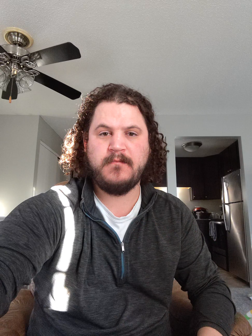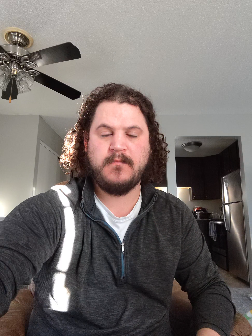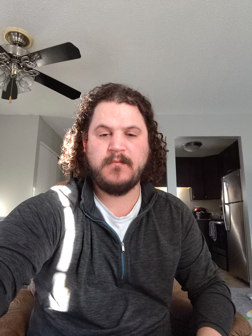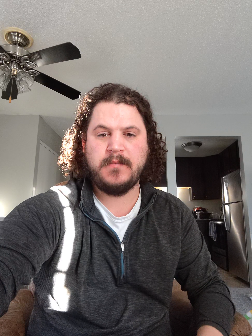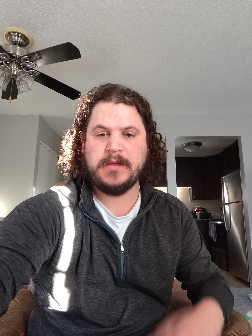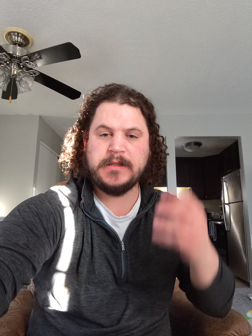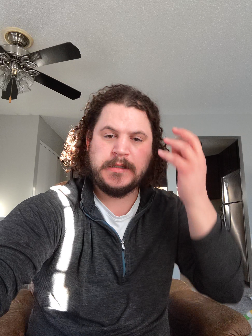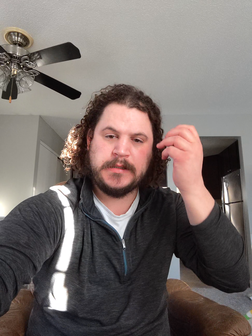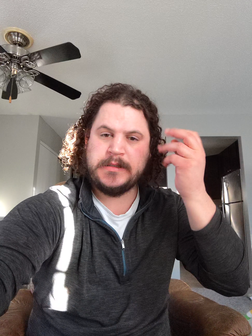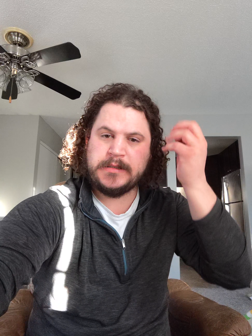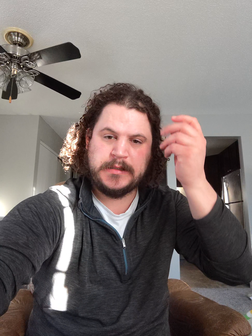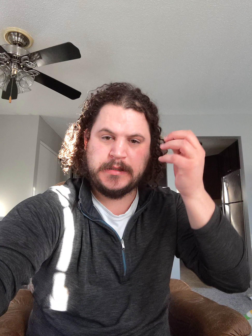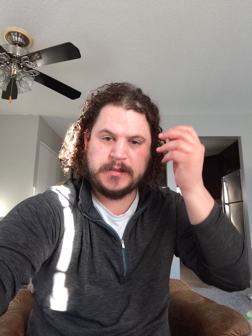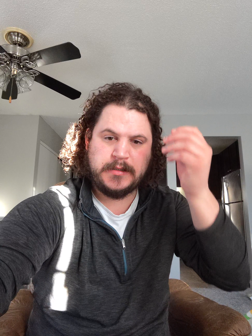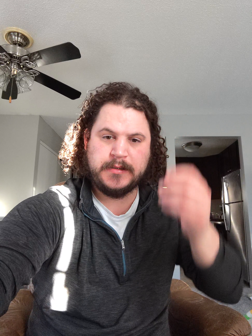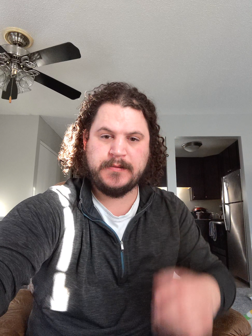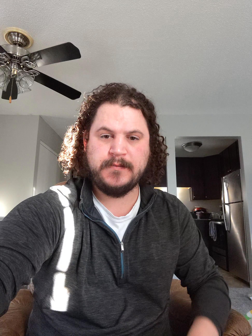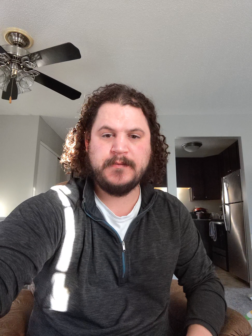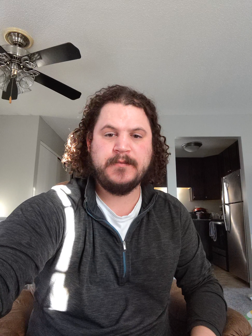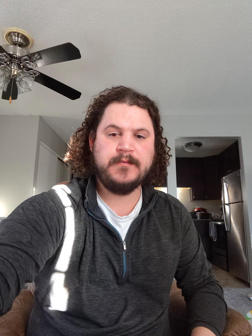think